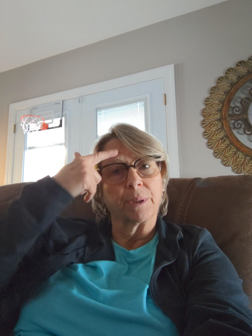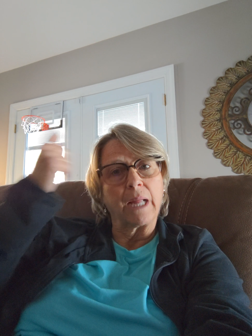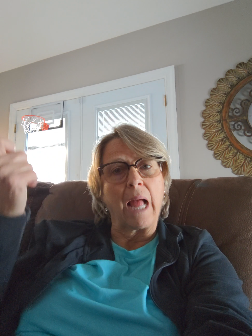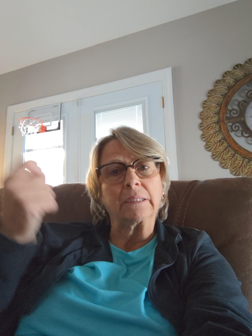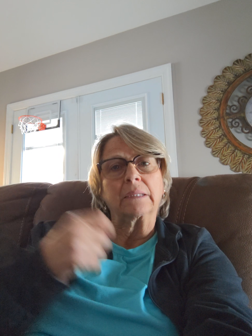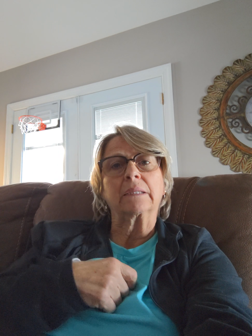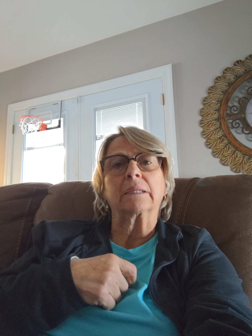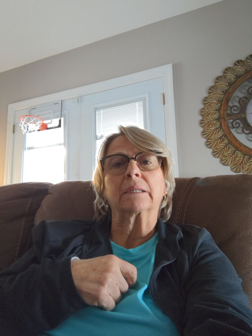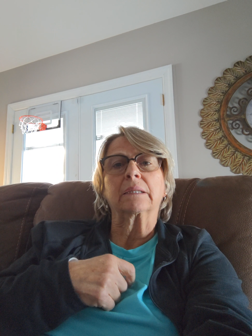because